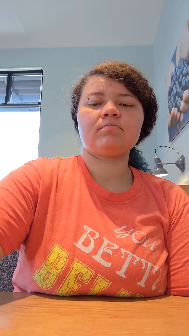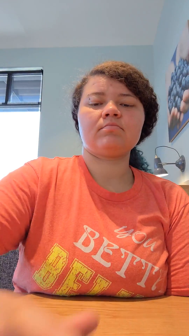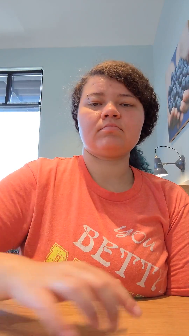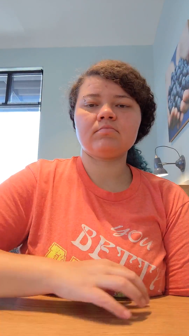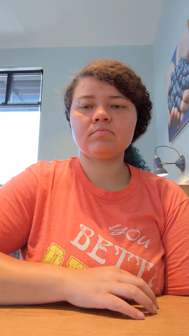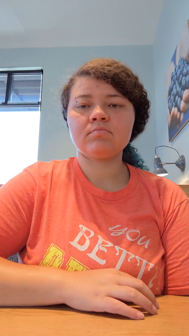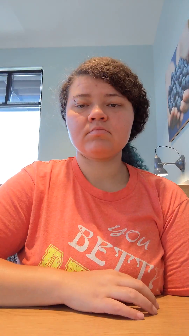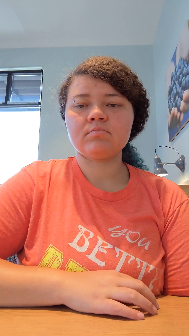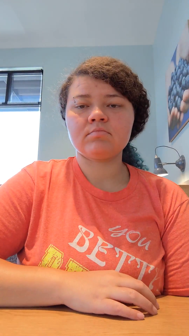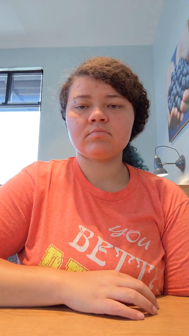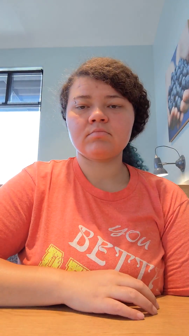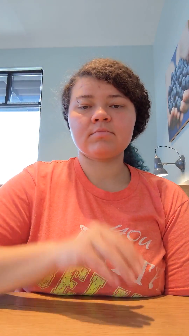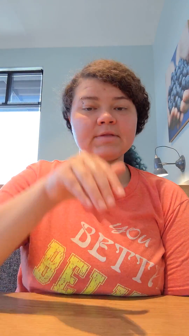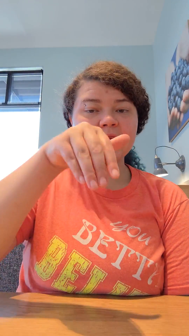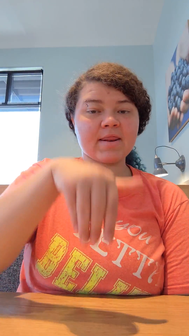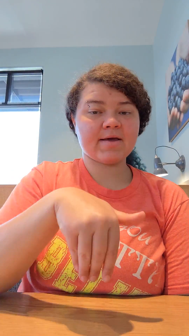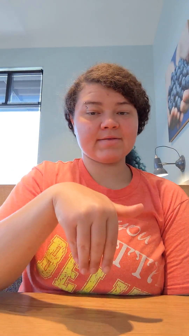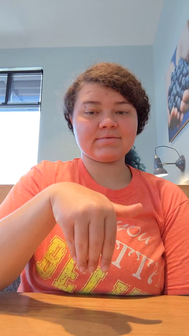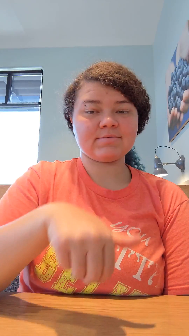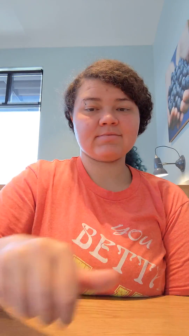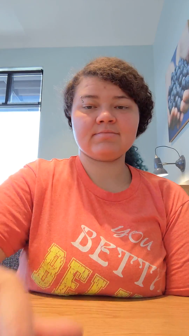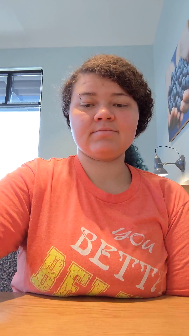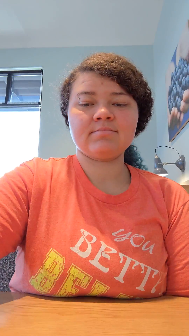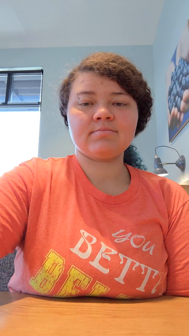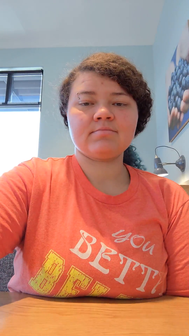night night